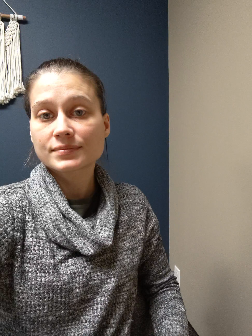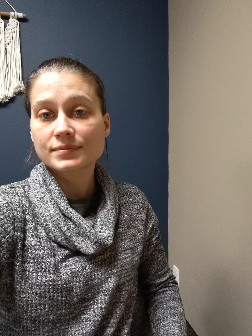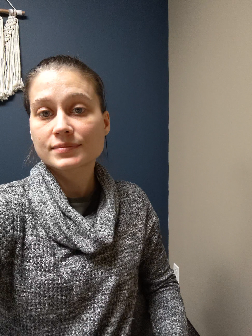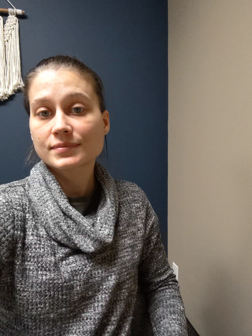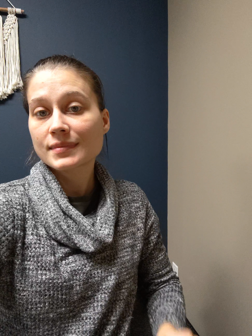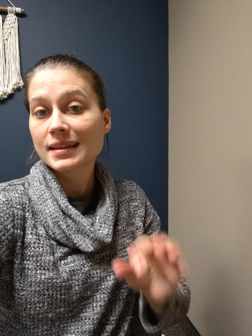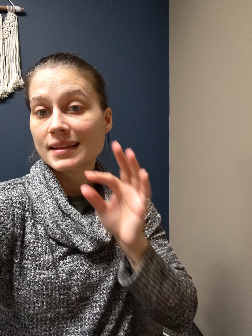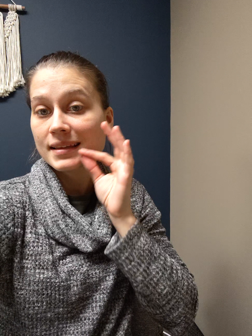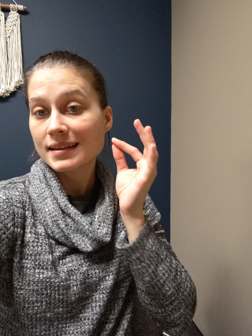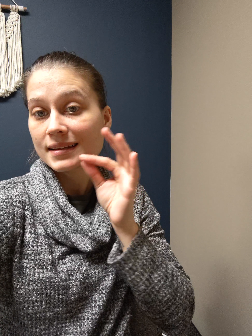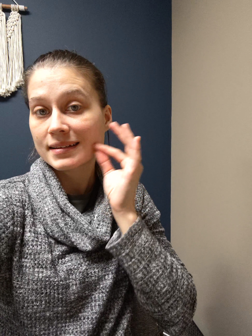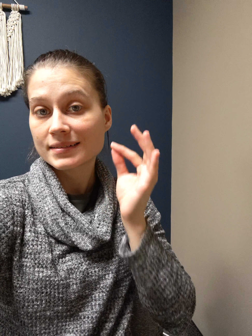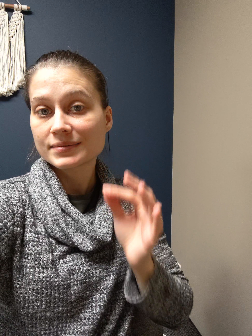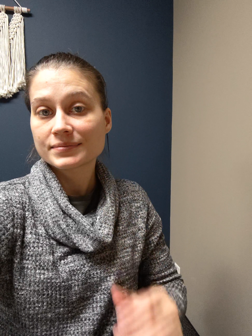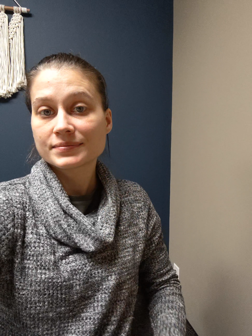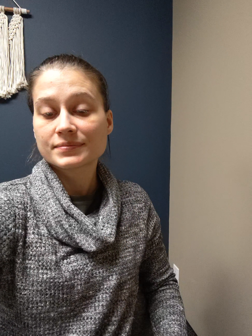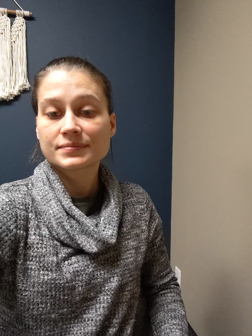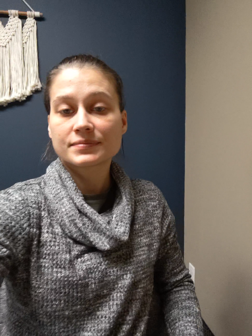kitty